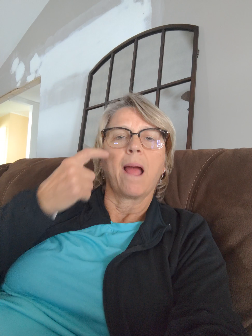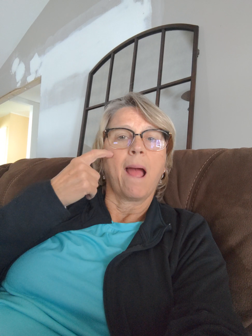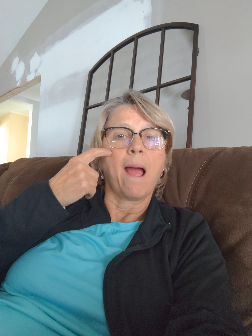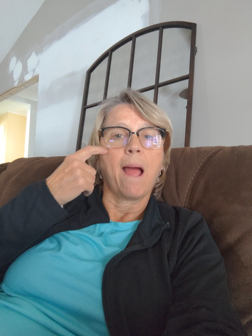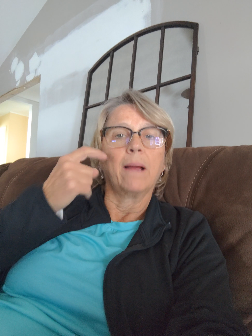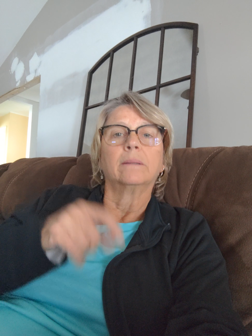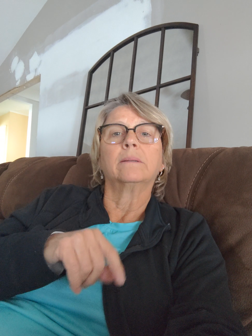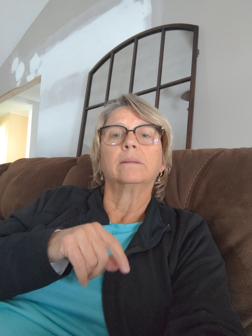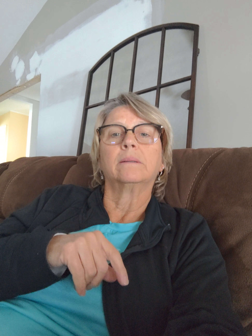eye